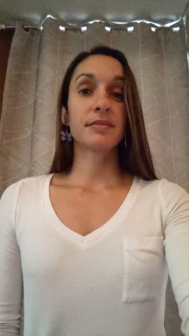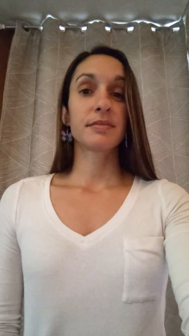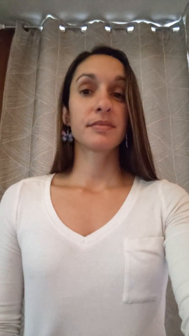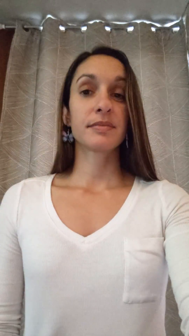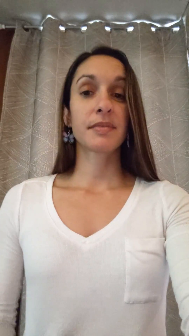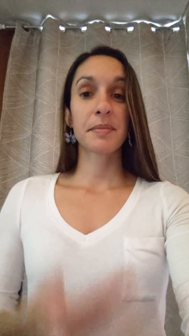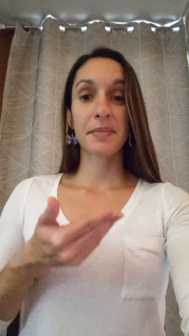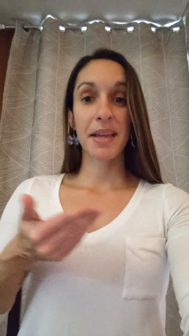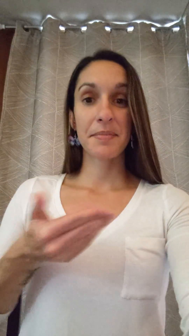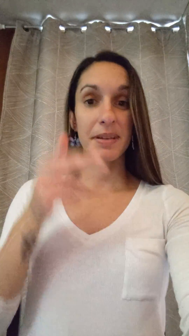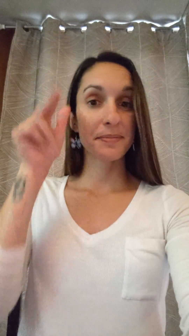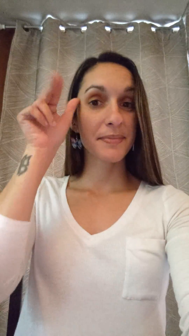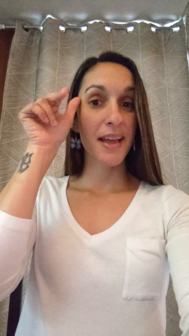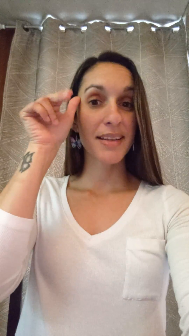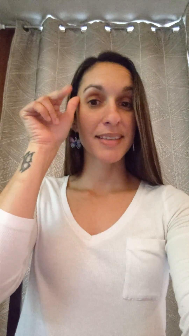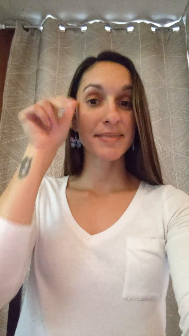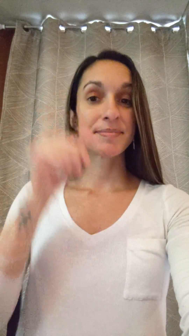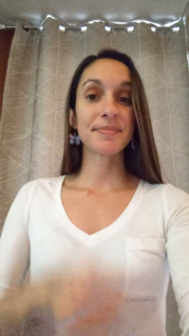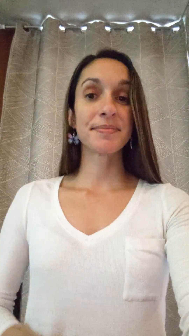pony